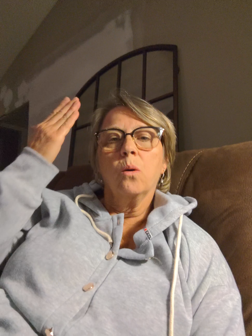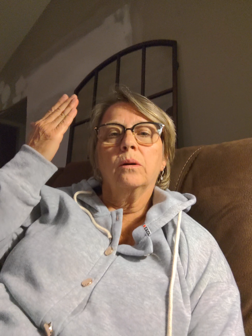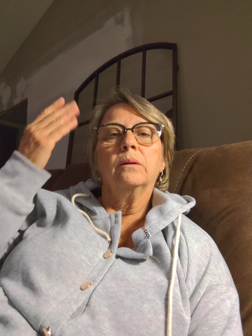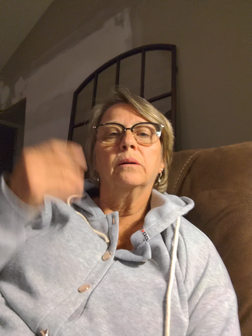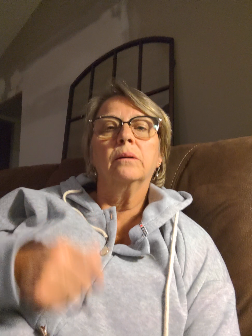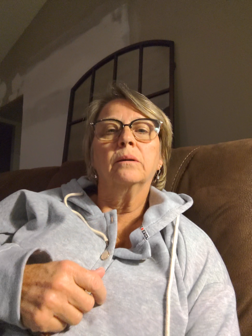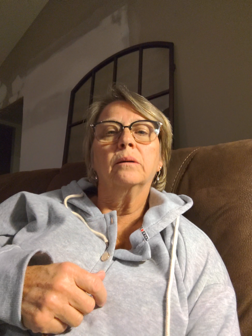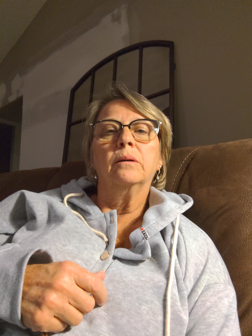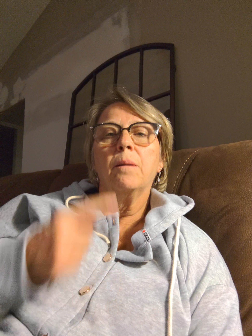morning